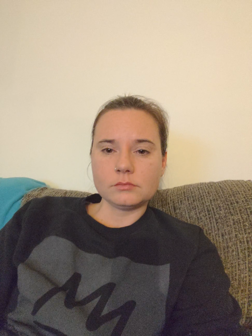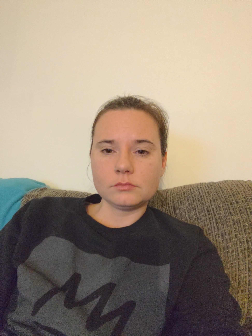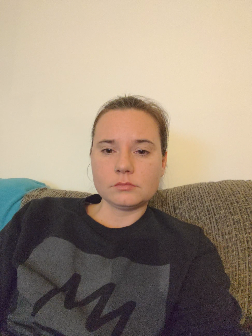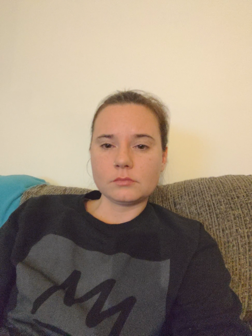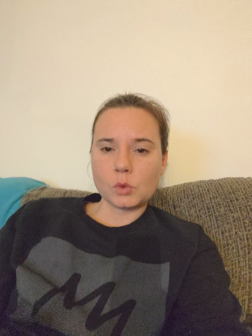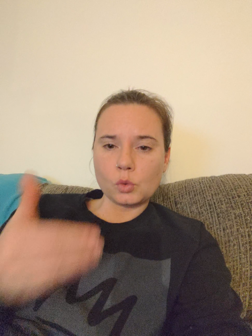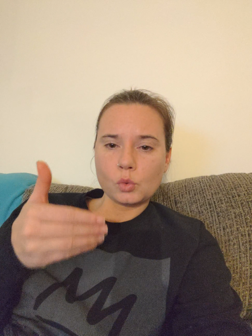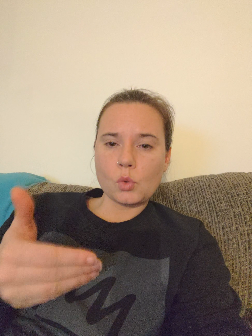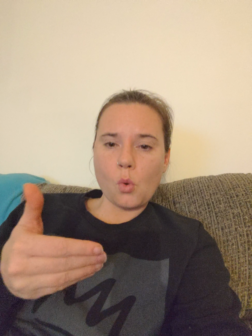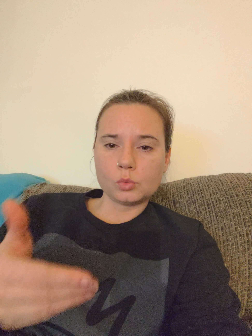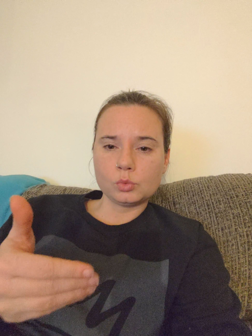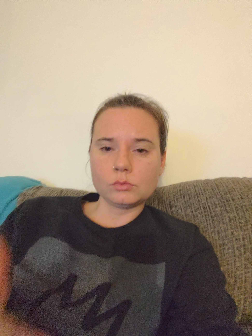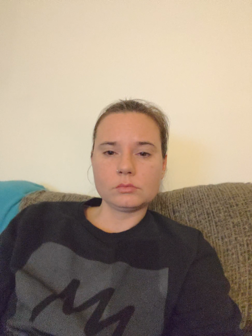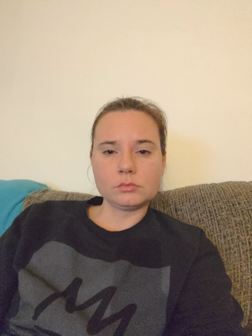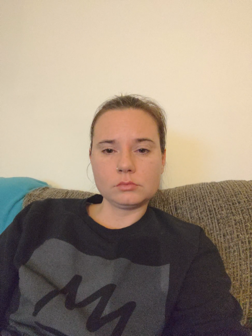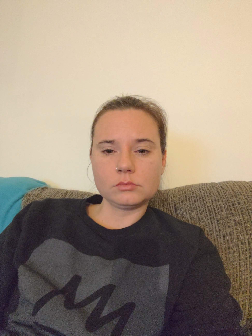close